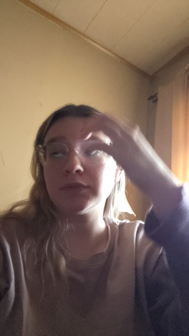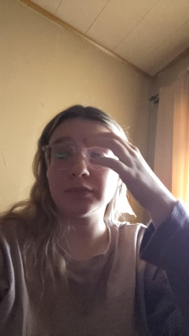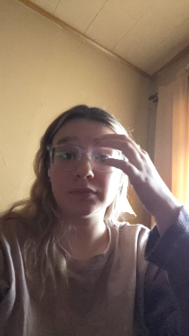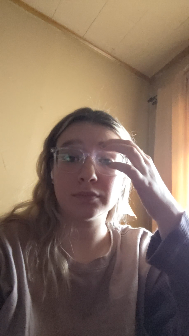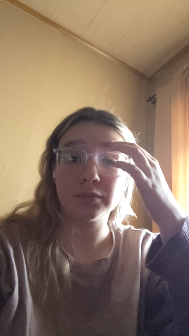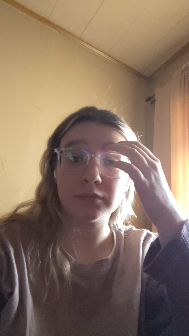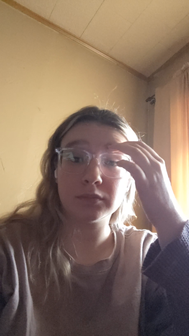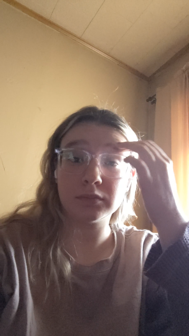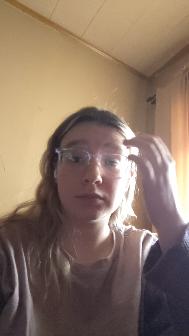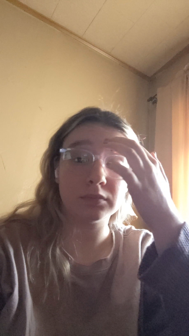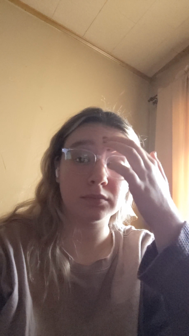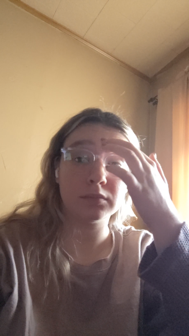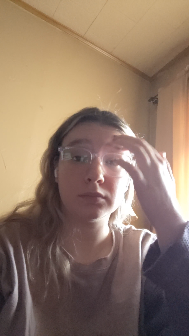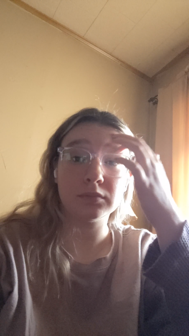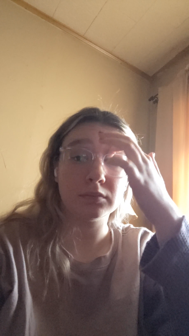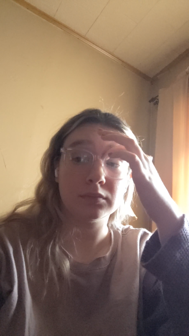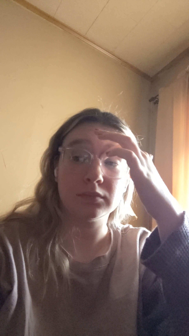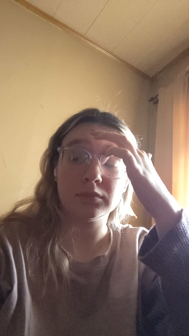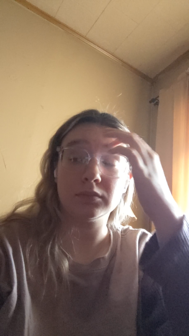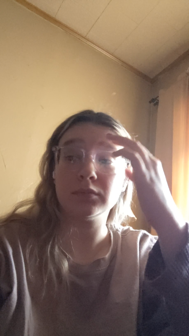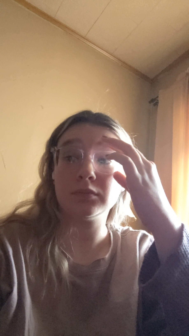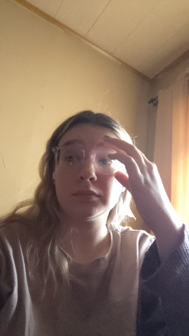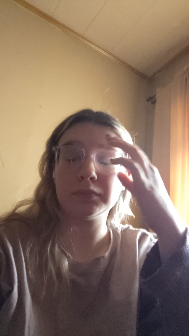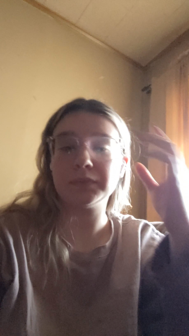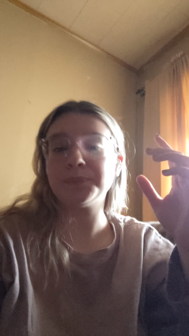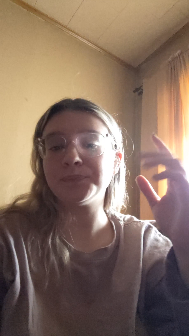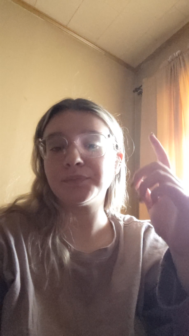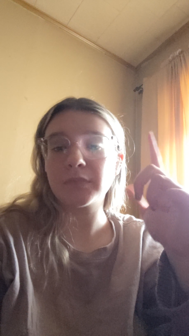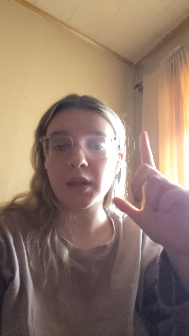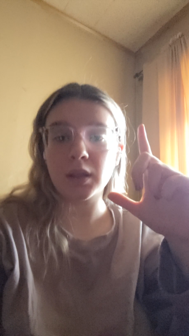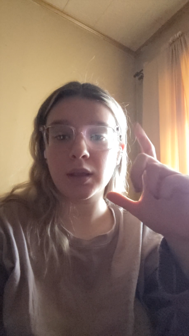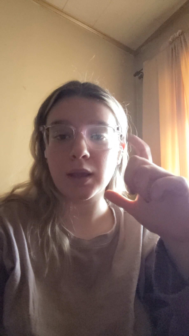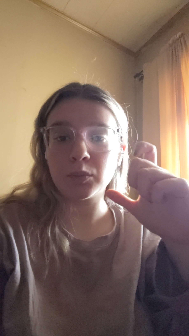camera